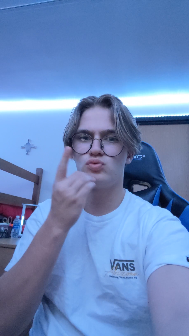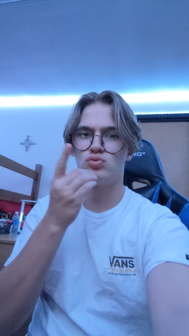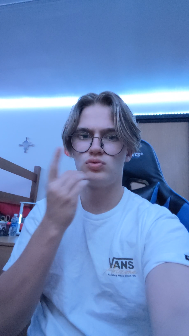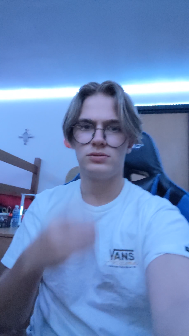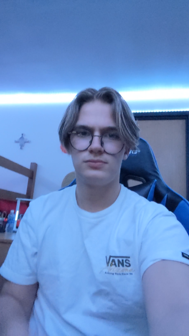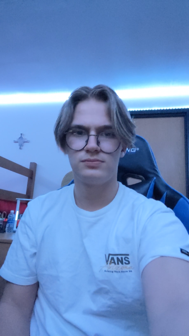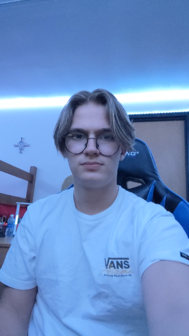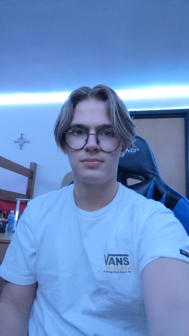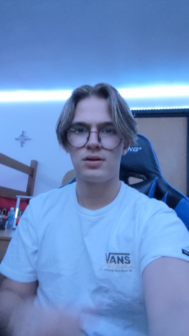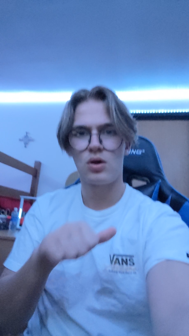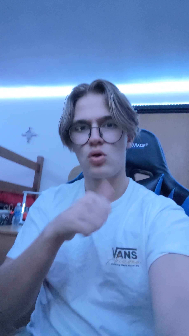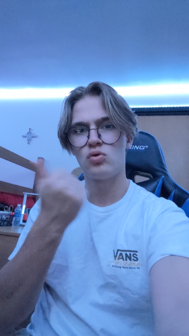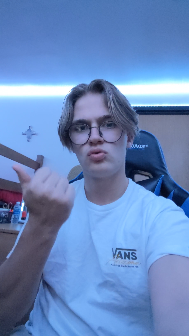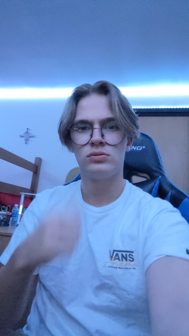other